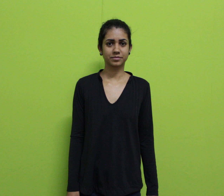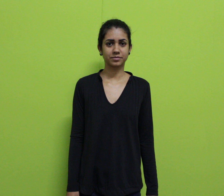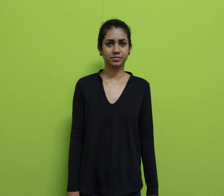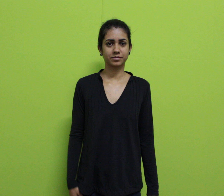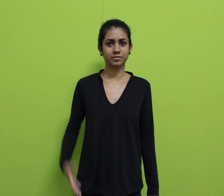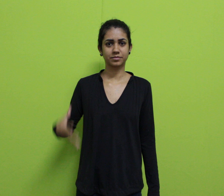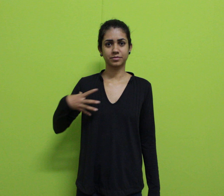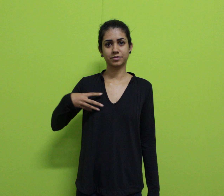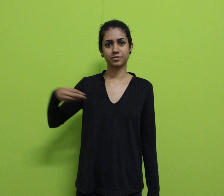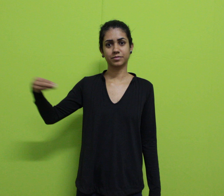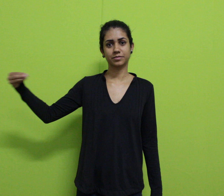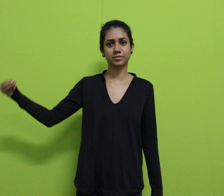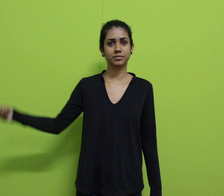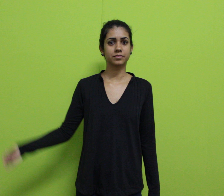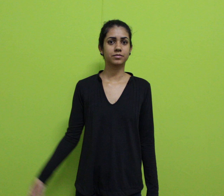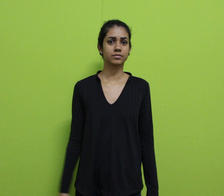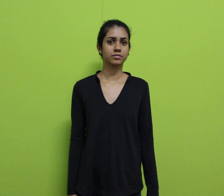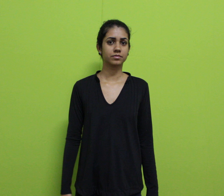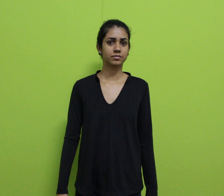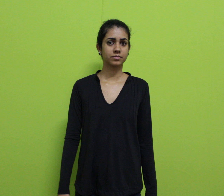filho